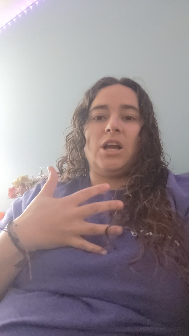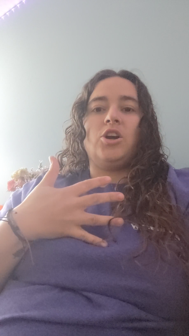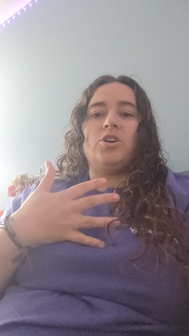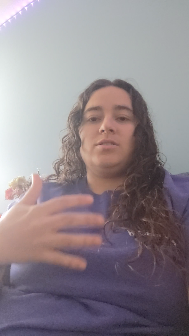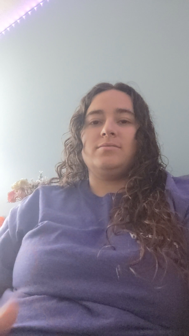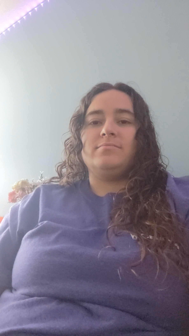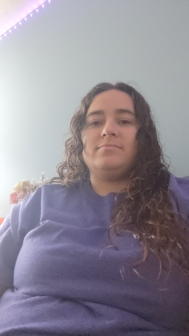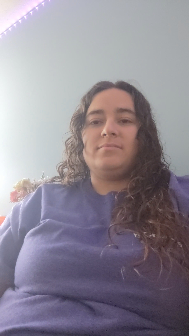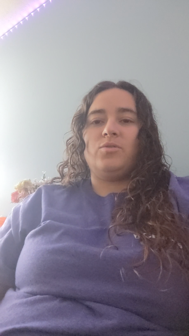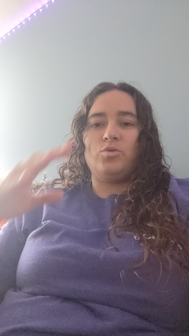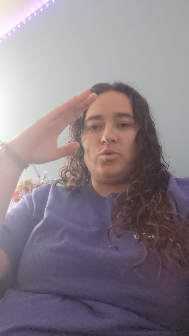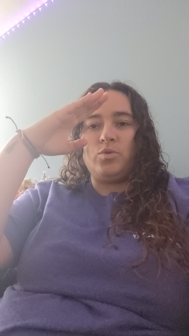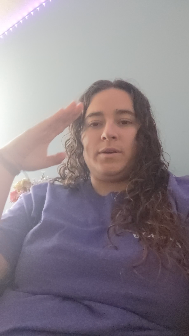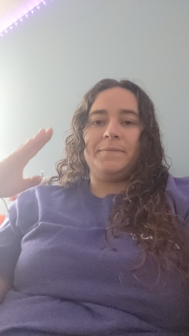roof